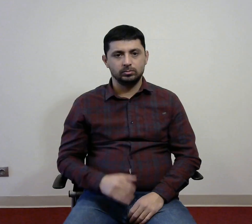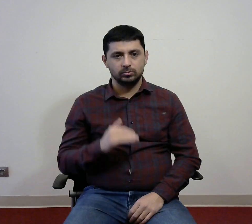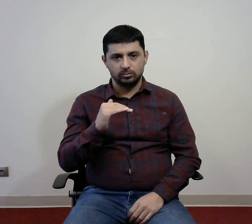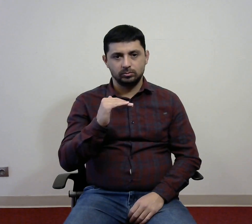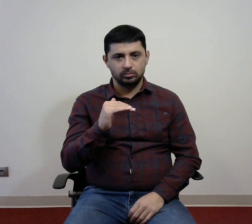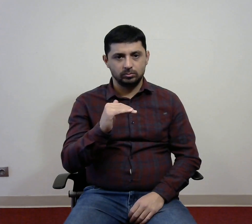siz